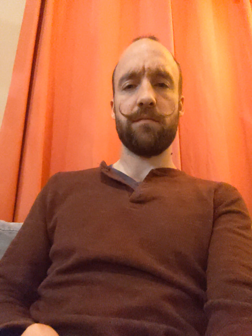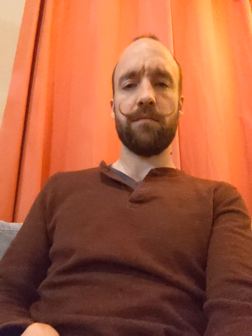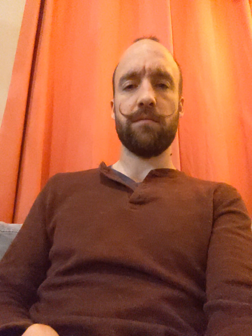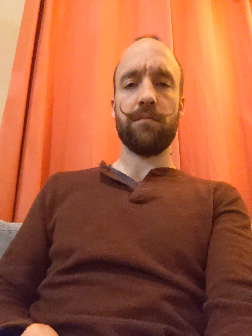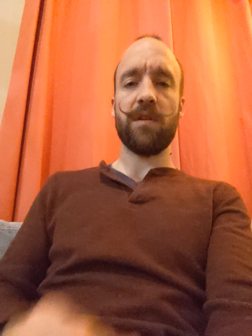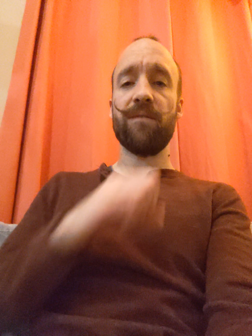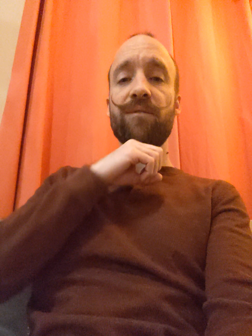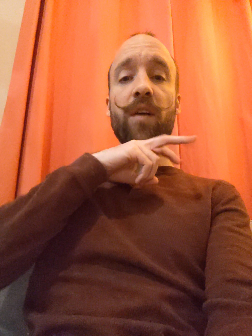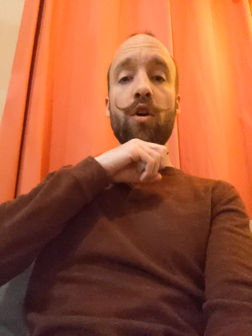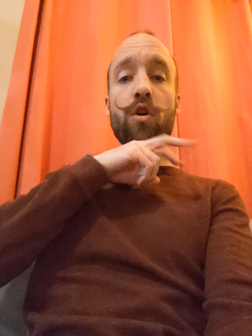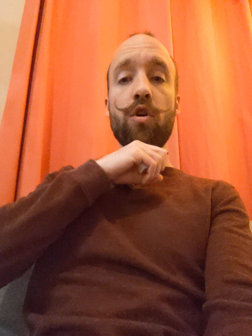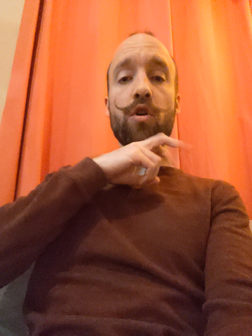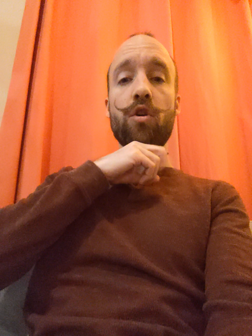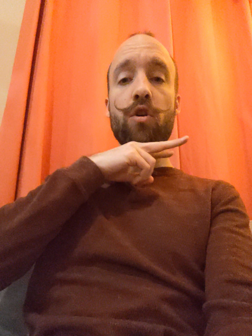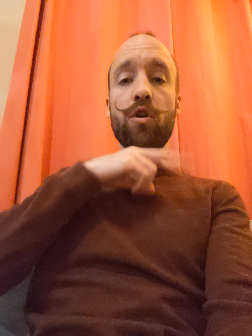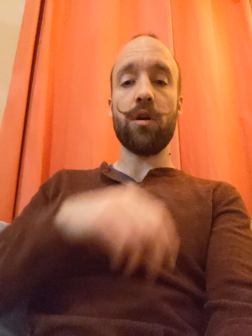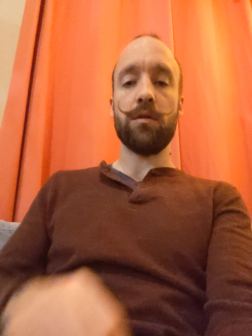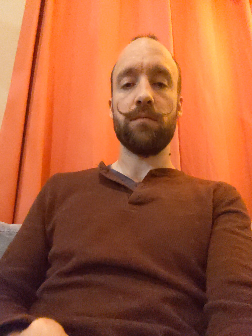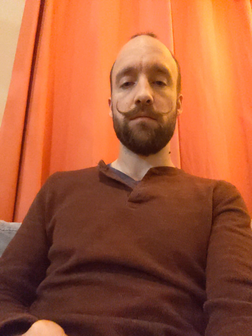frog